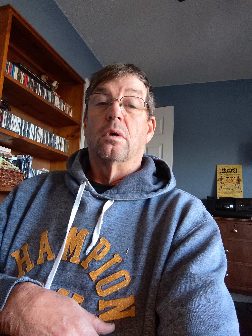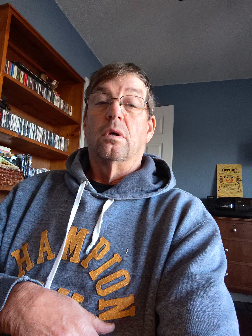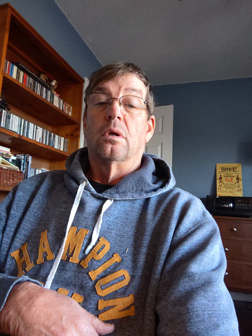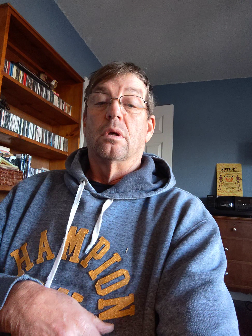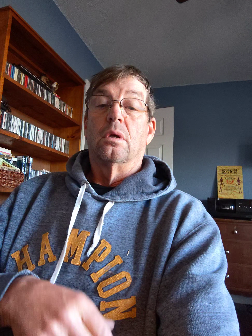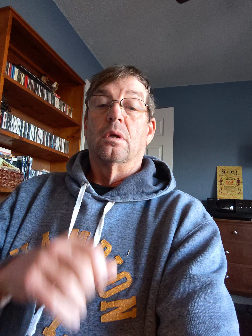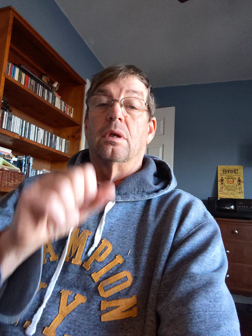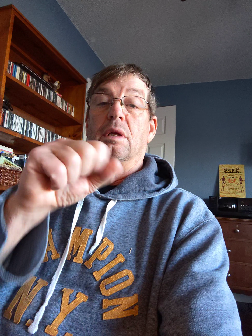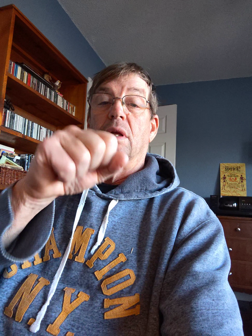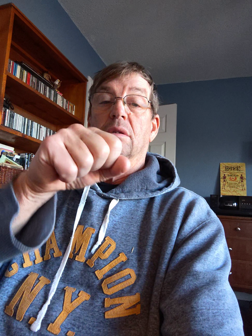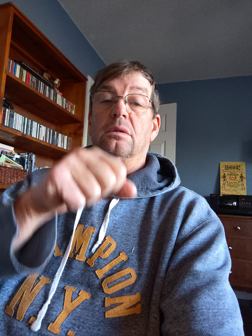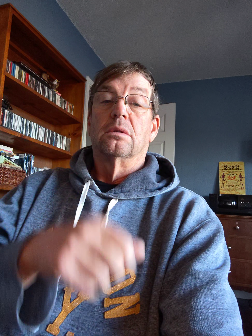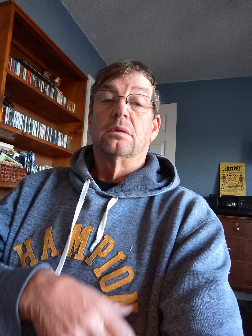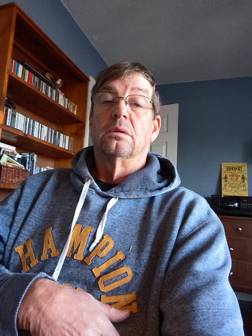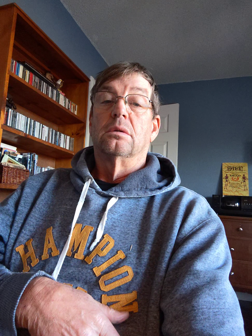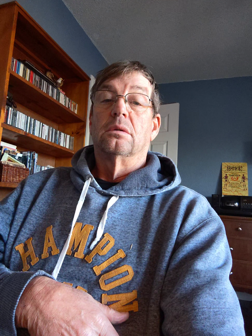yes